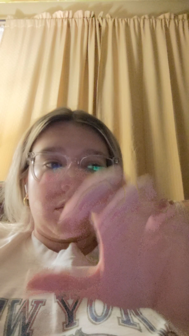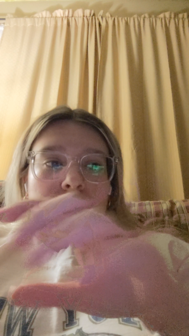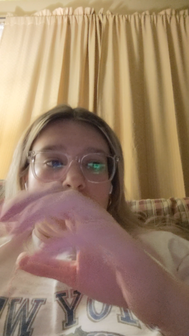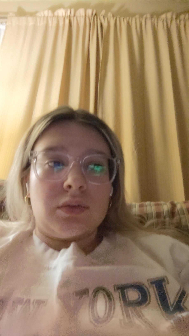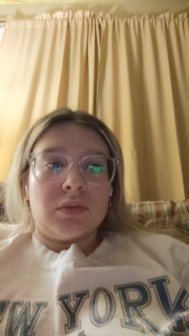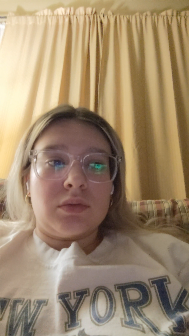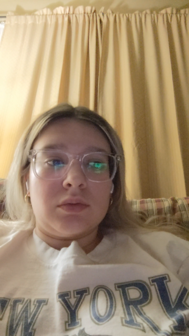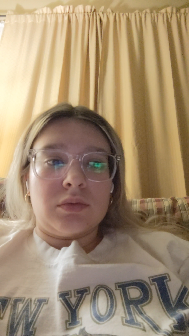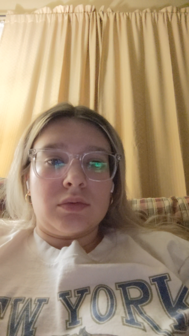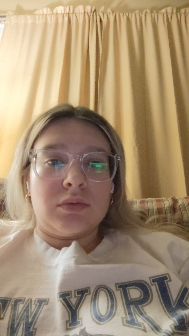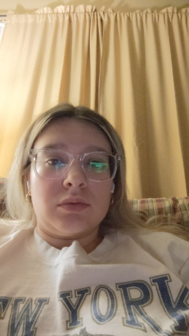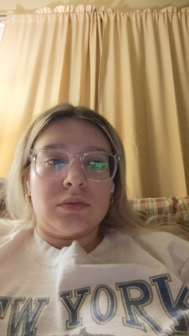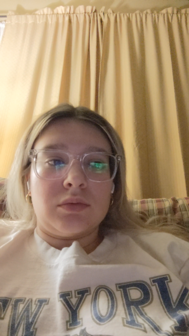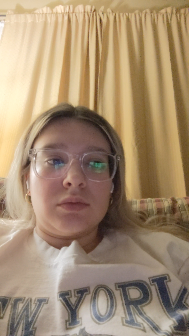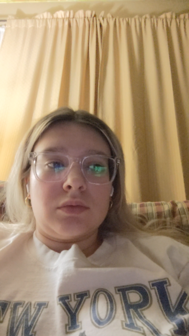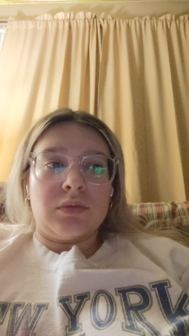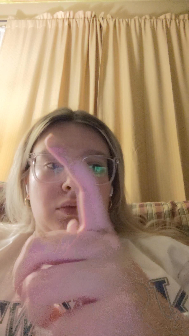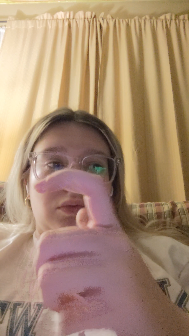run